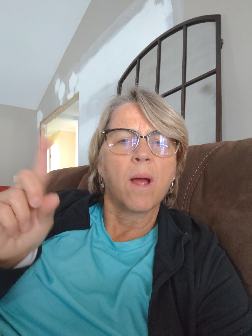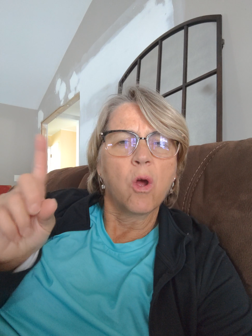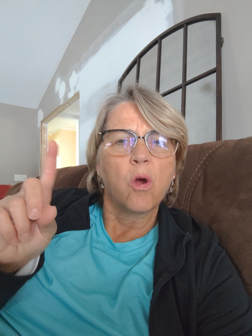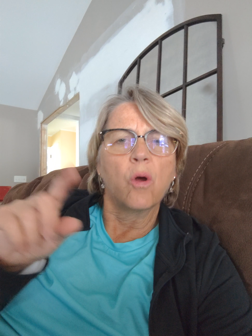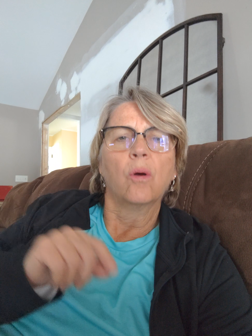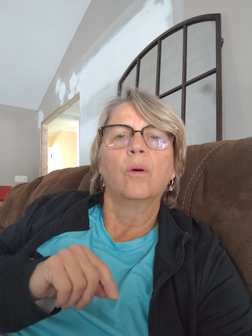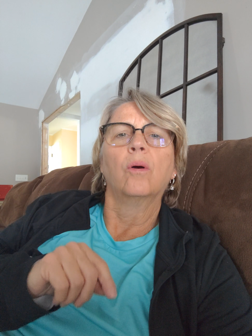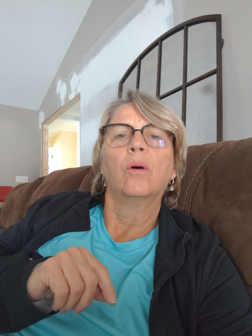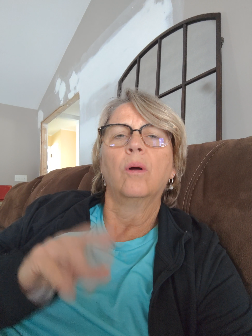where